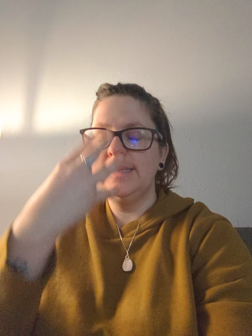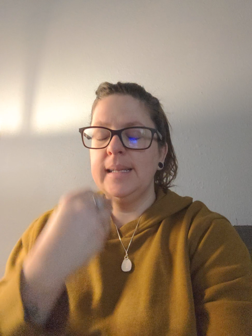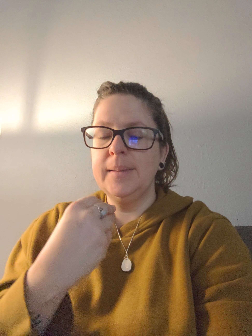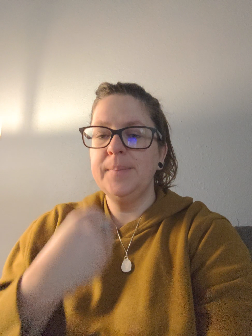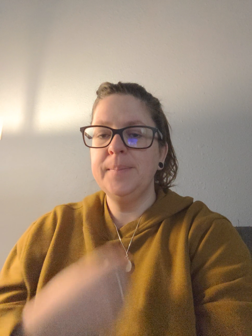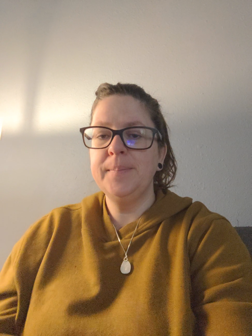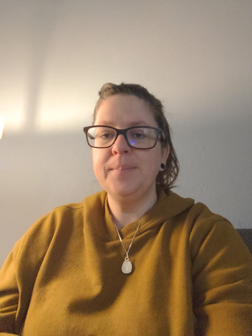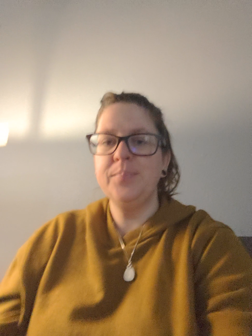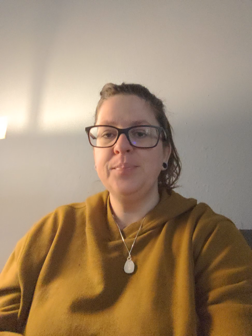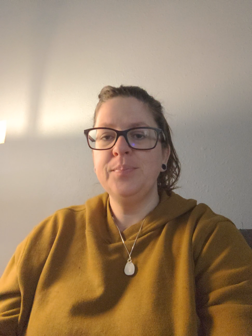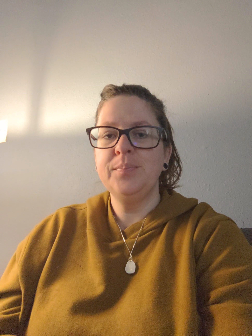sleep